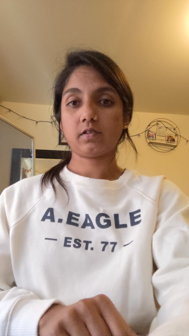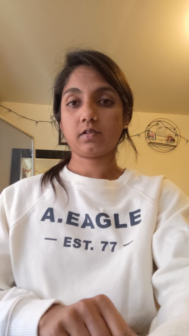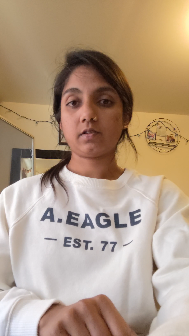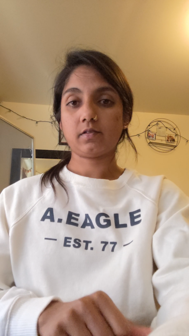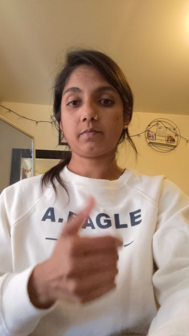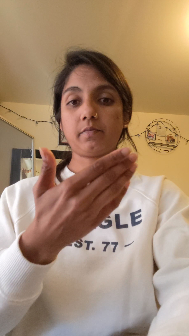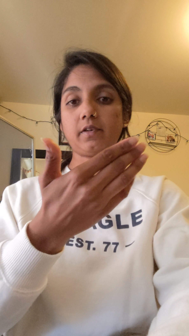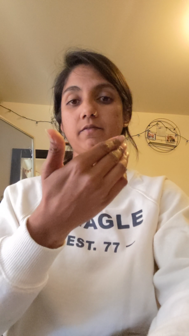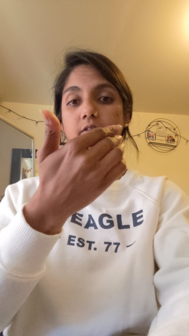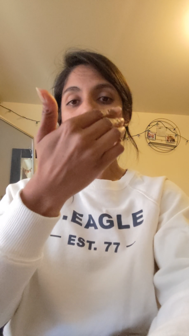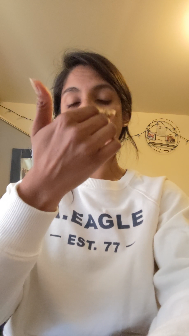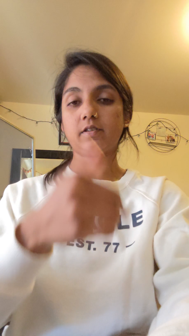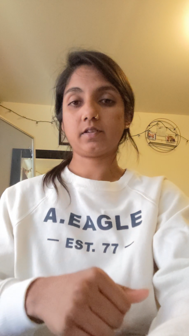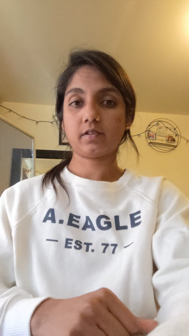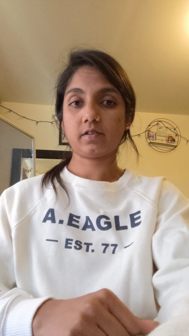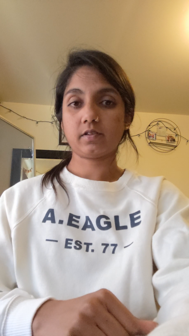butterfly